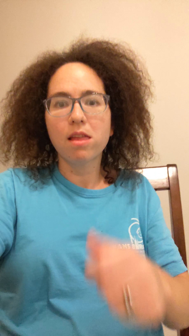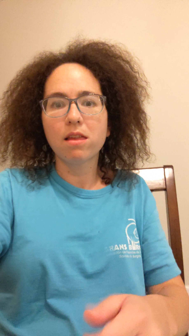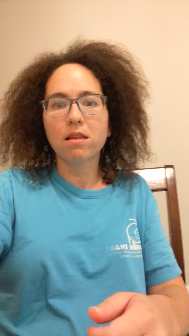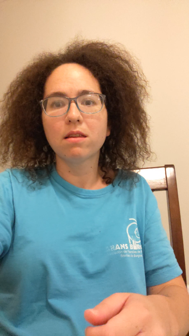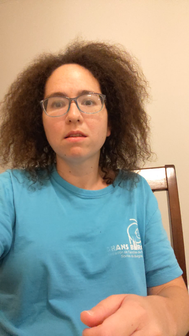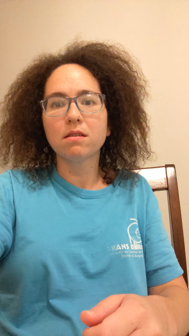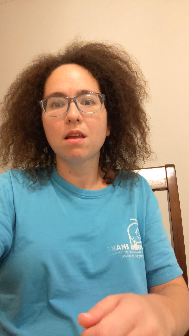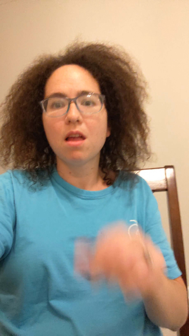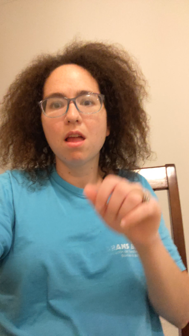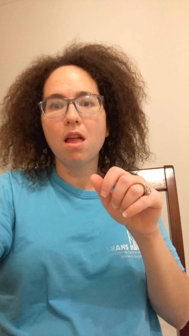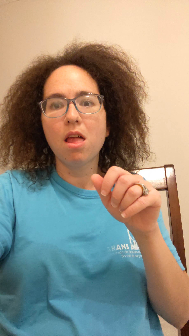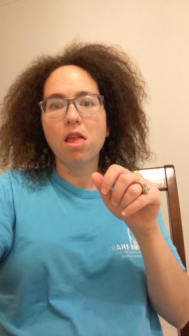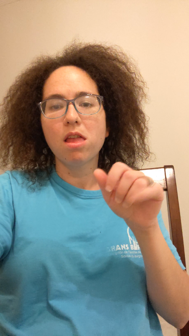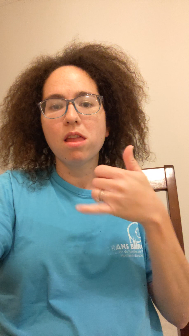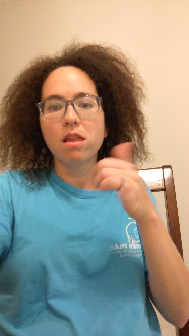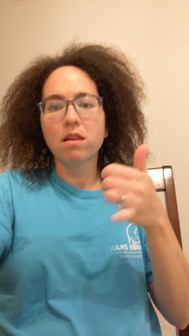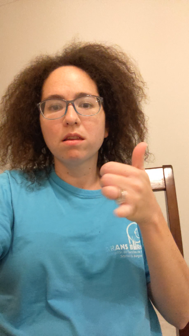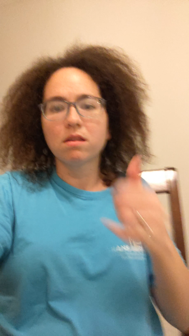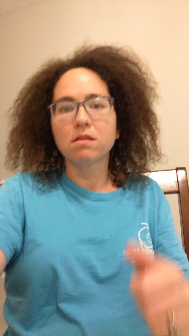party